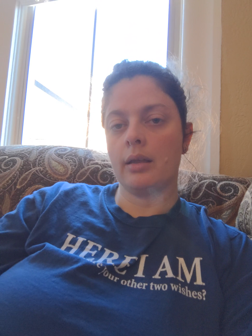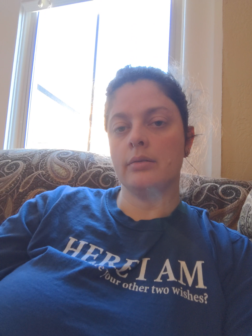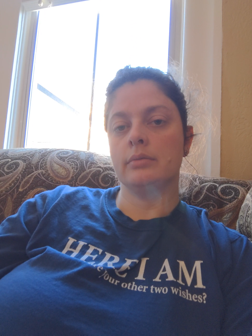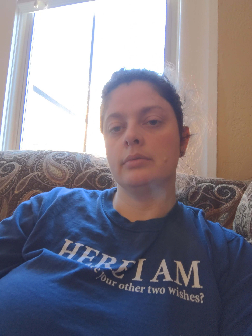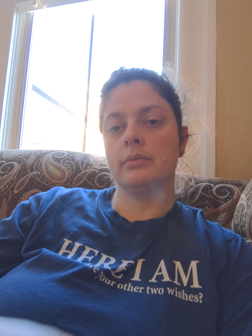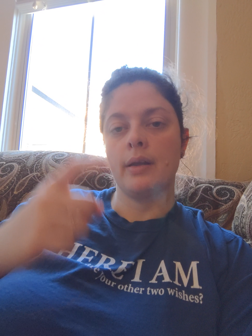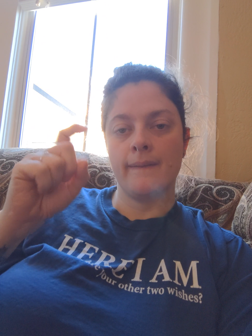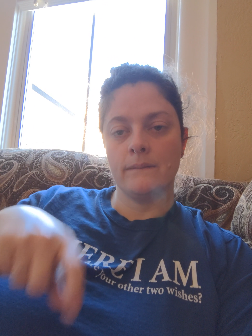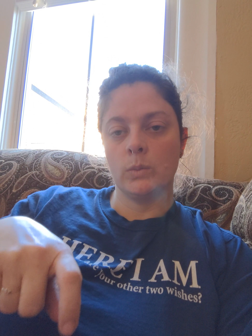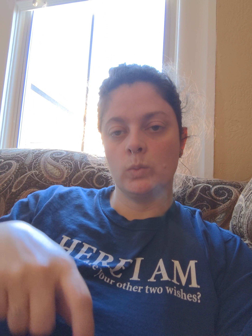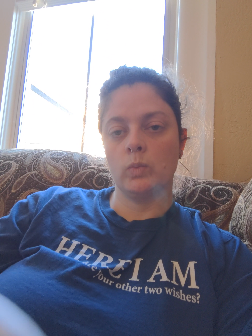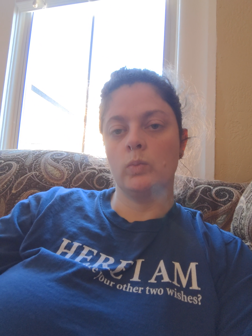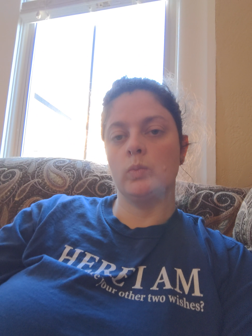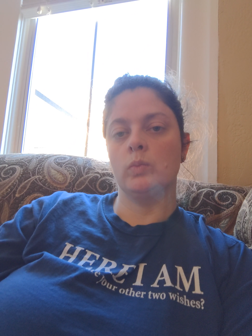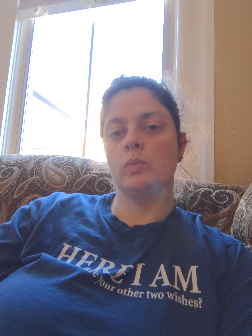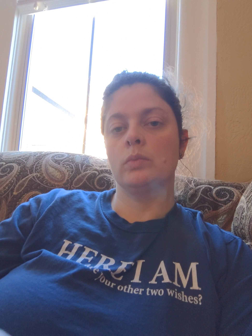have to